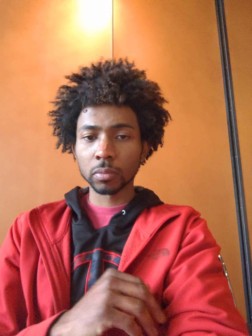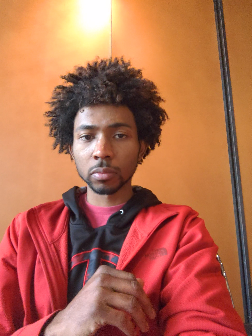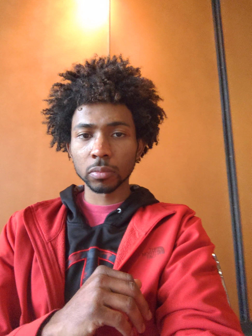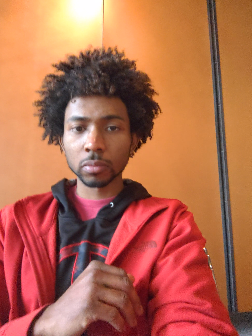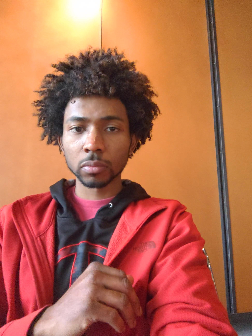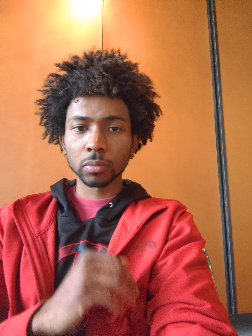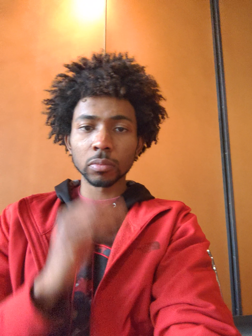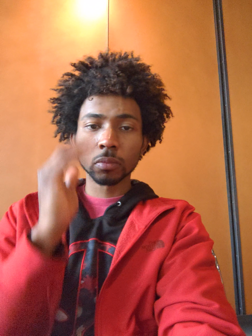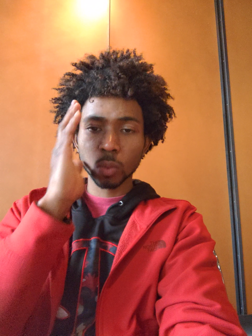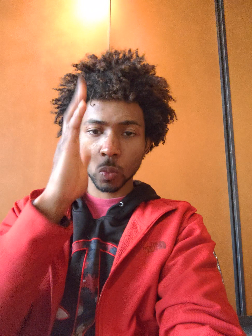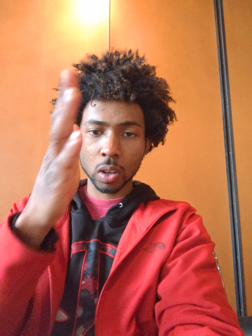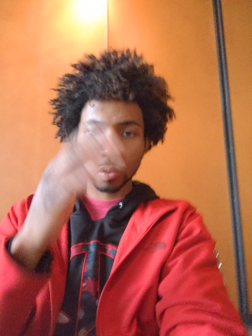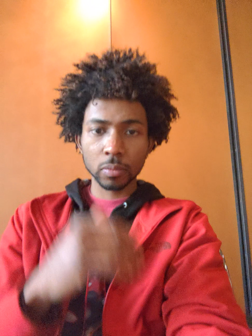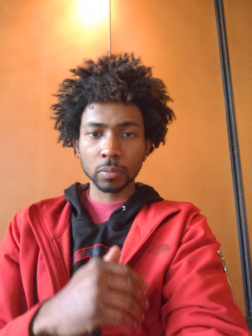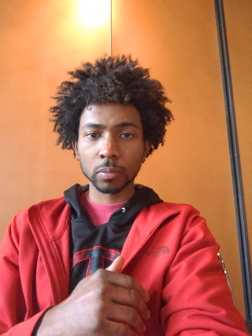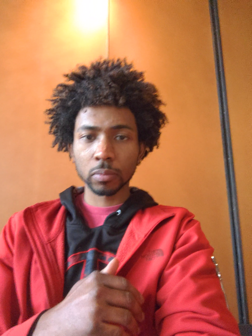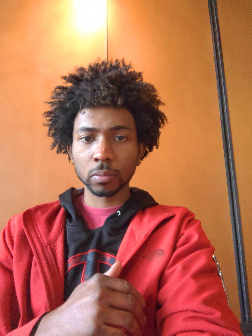will